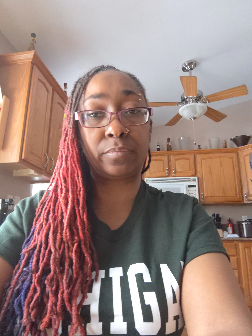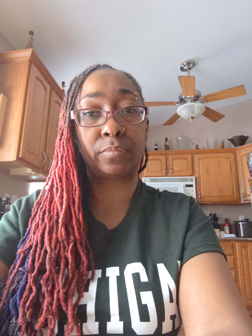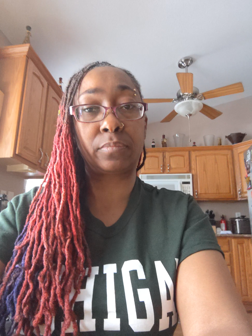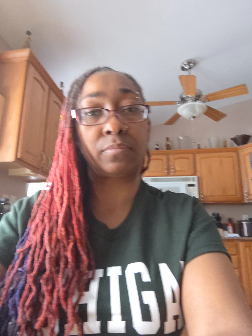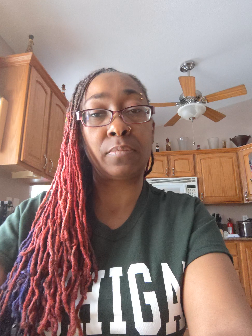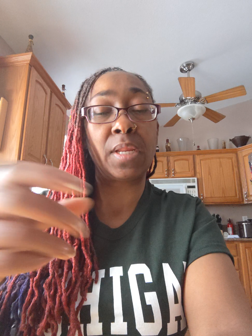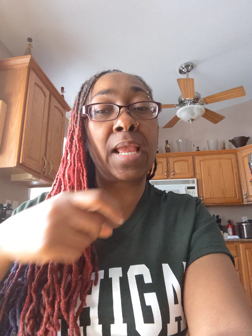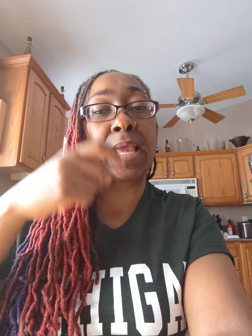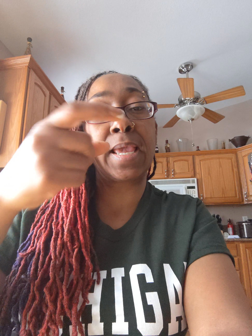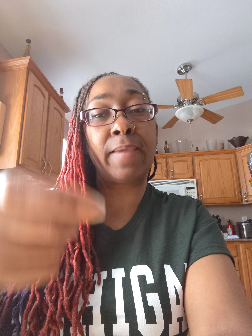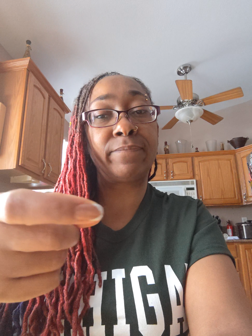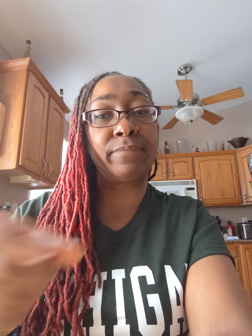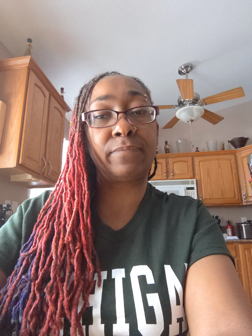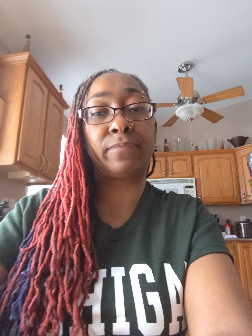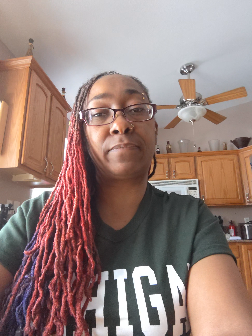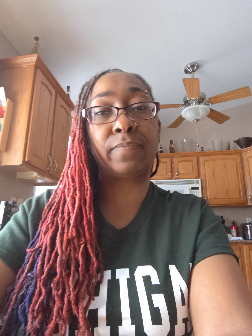gift